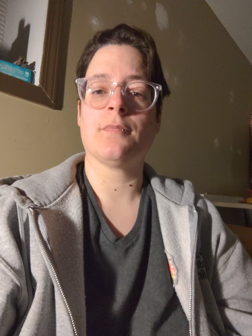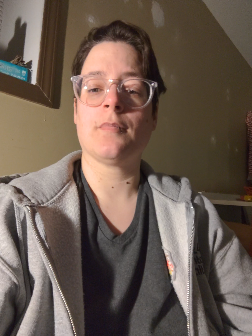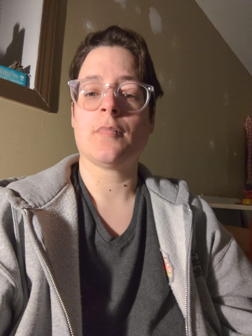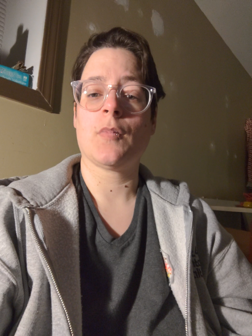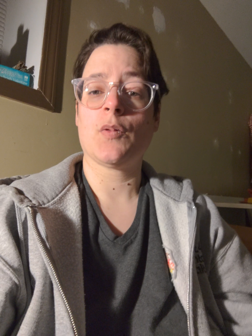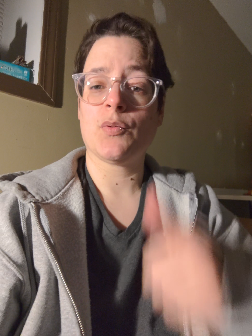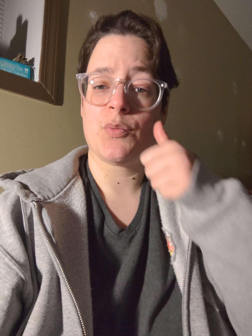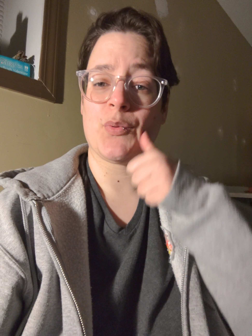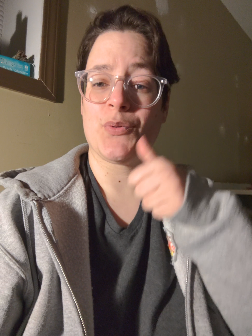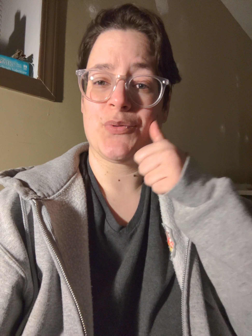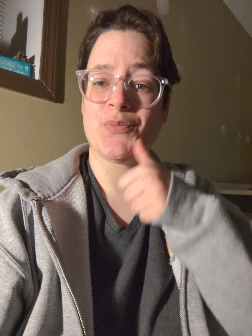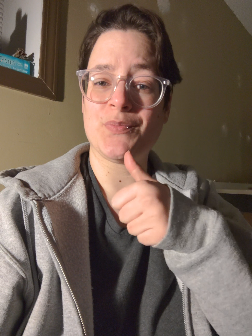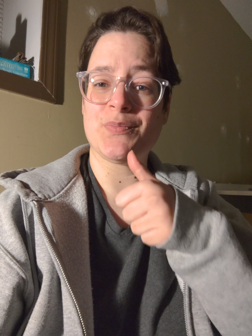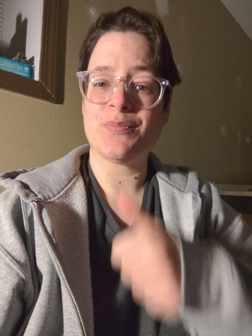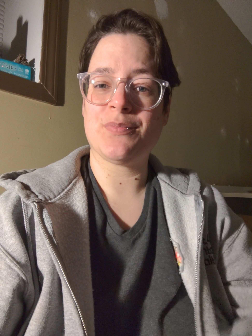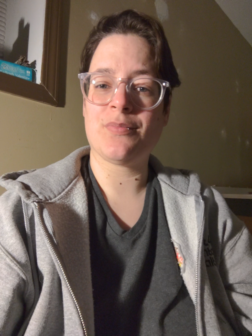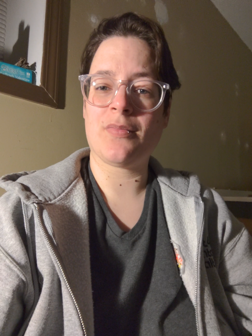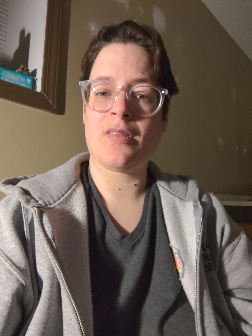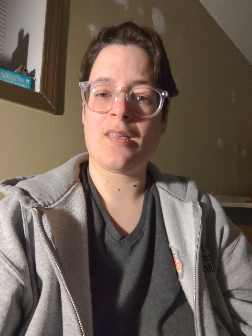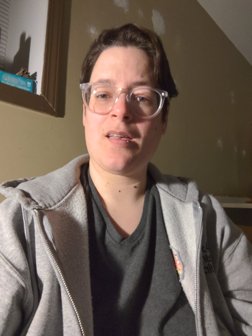girl